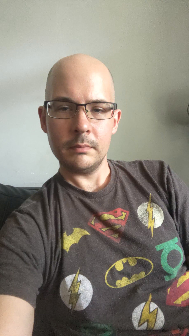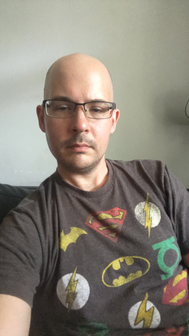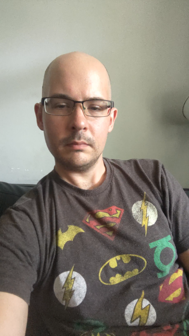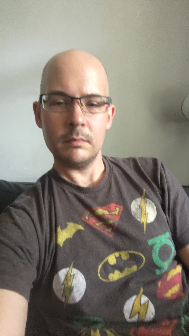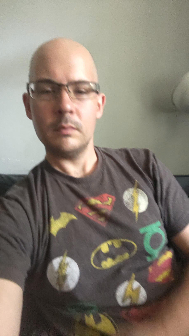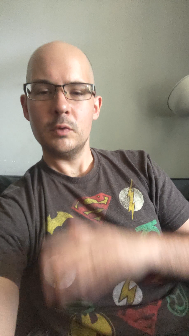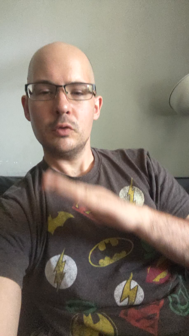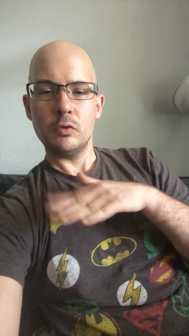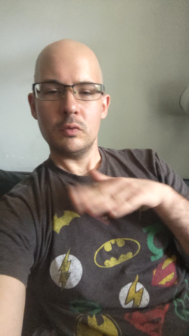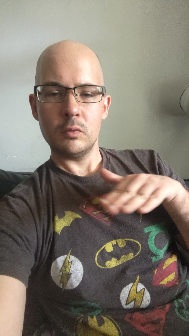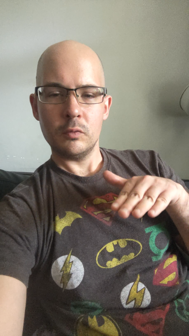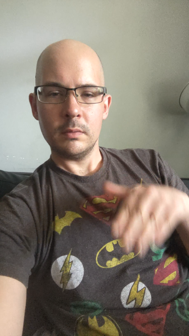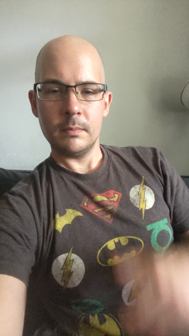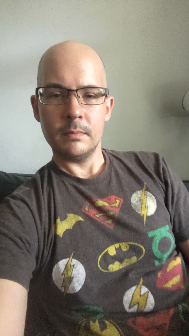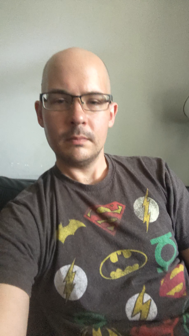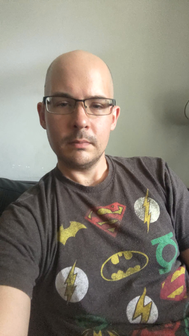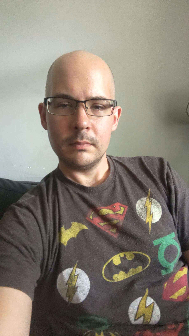children